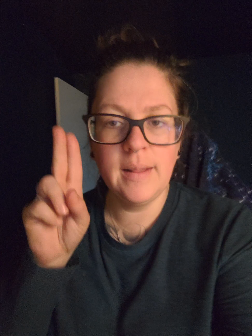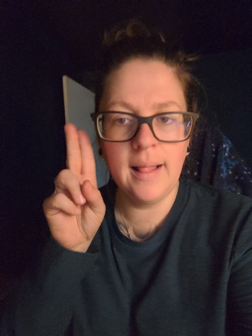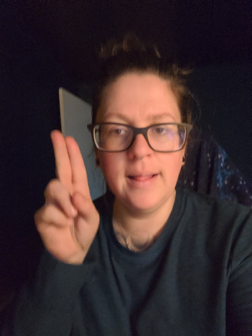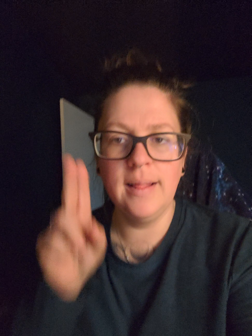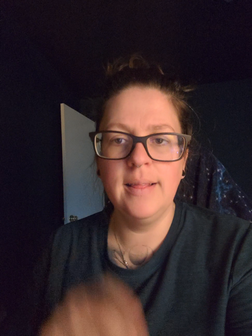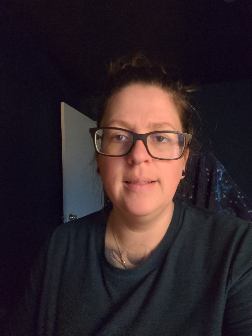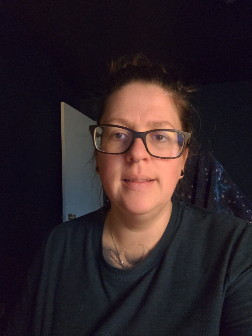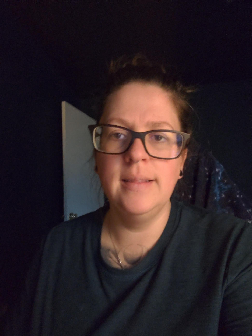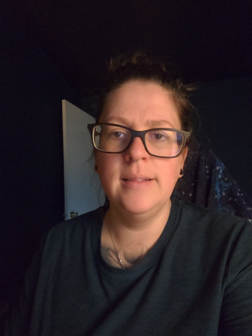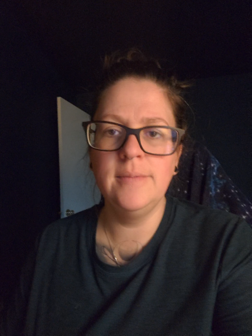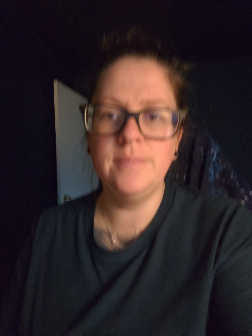uncle